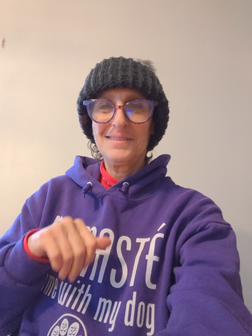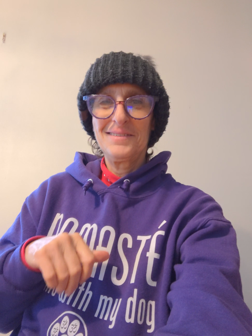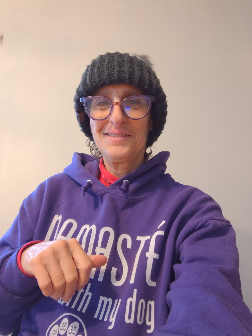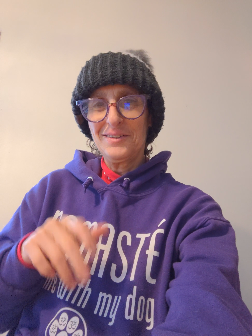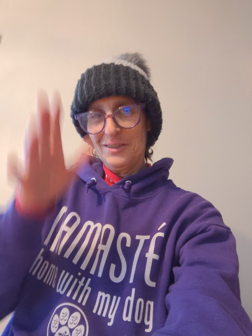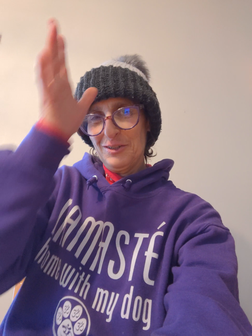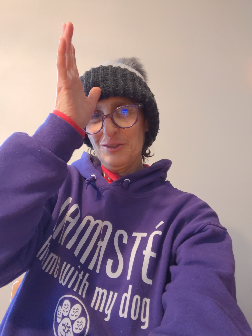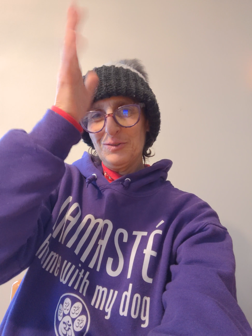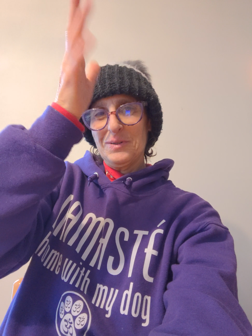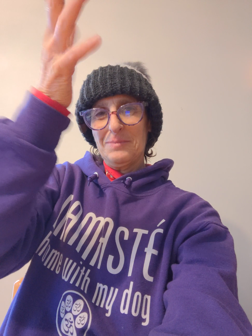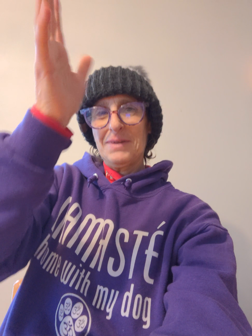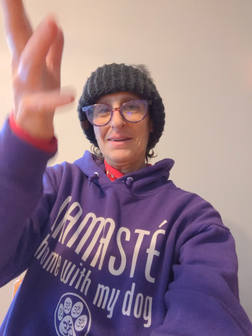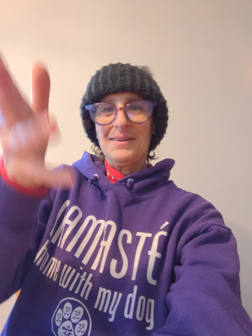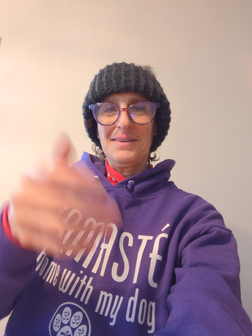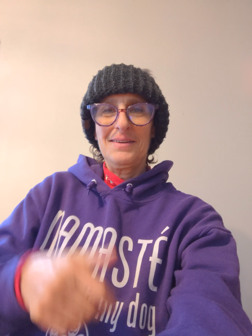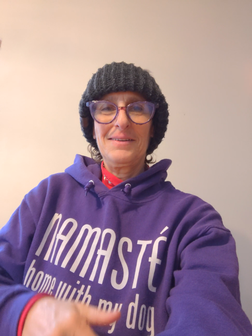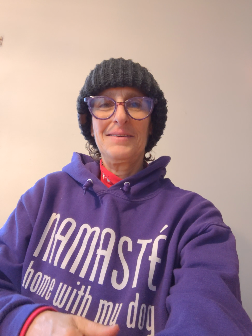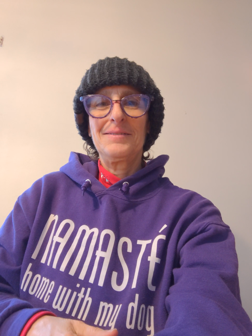grandpa